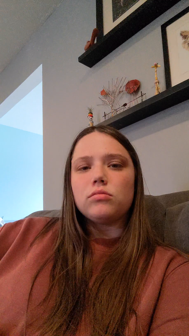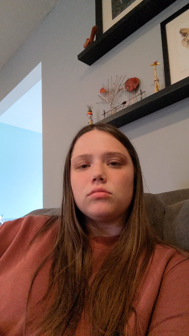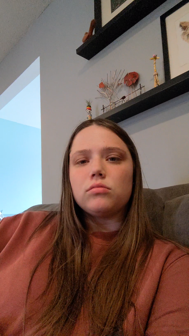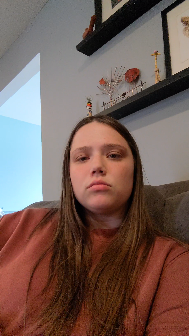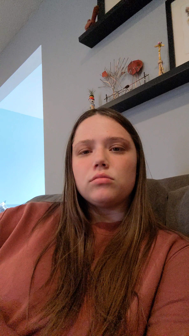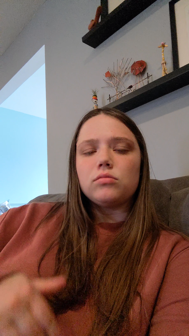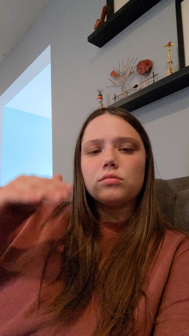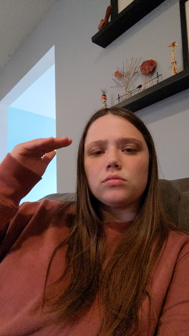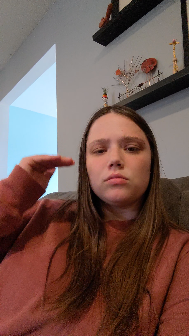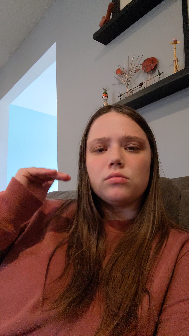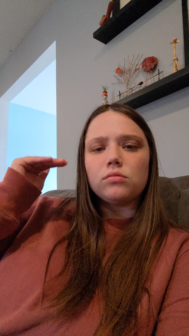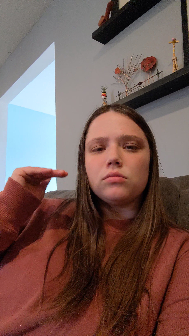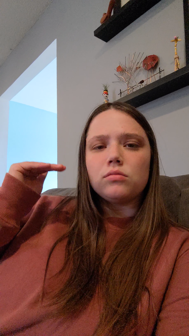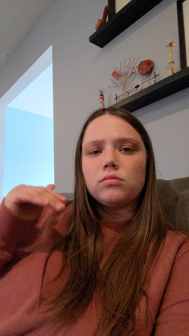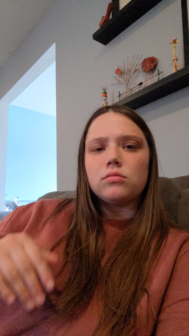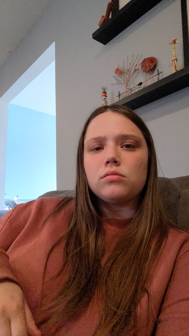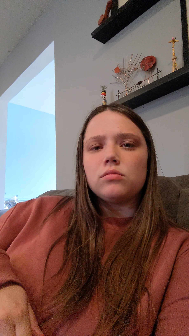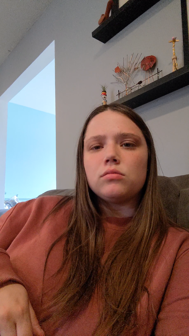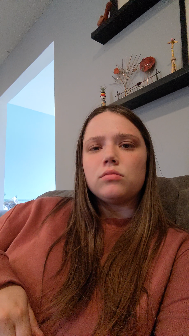short